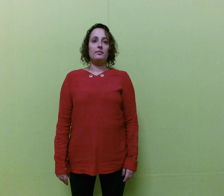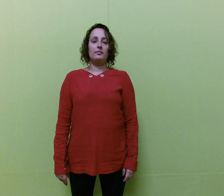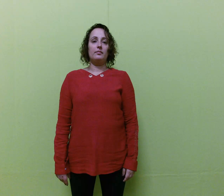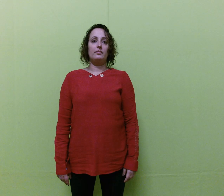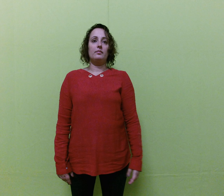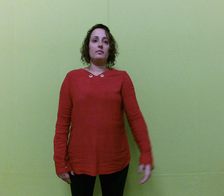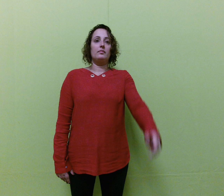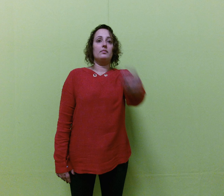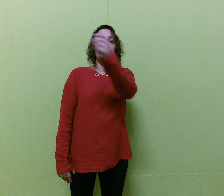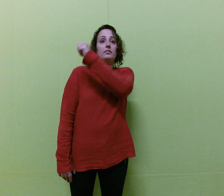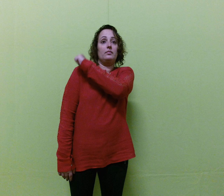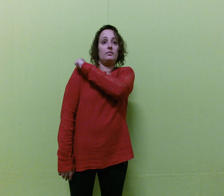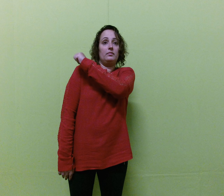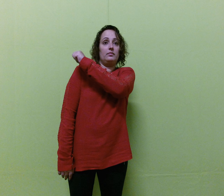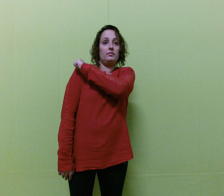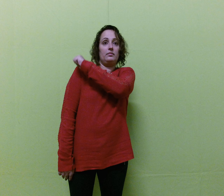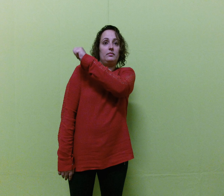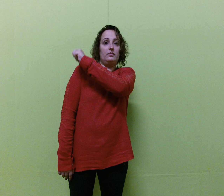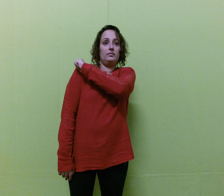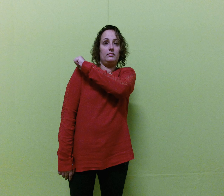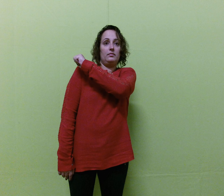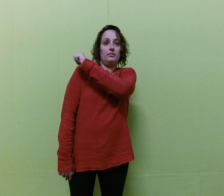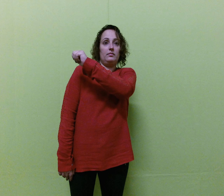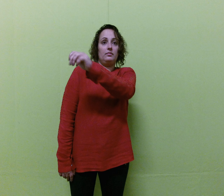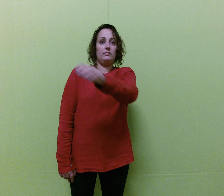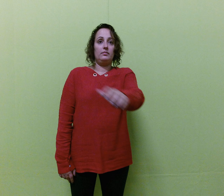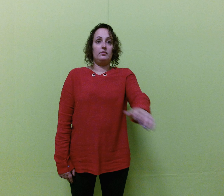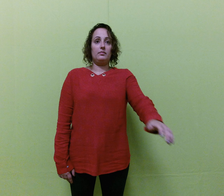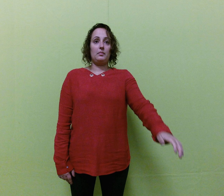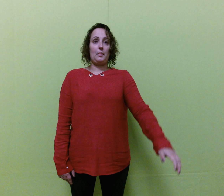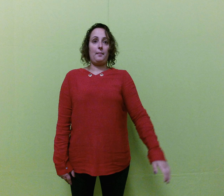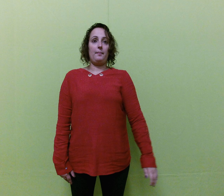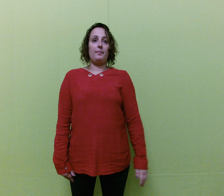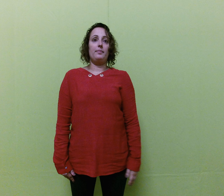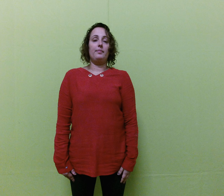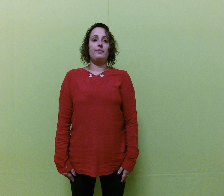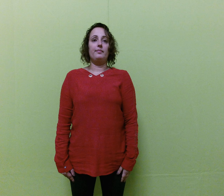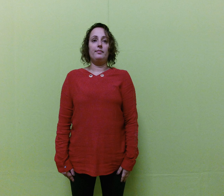aluno